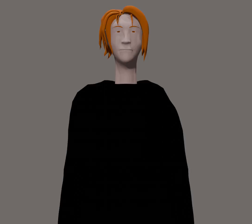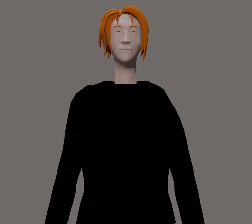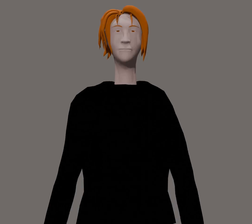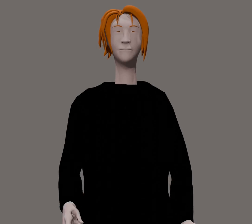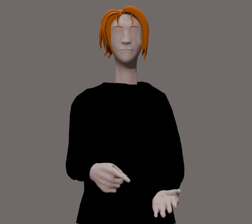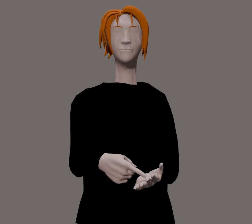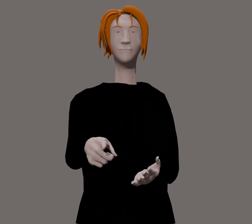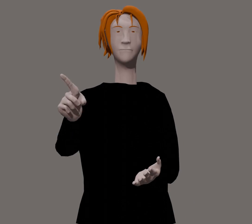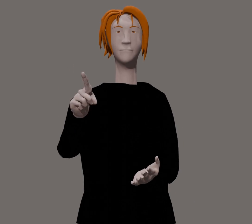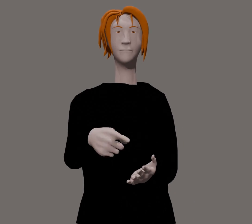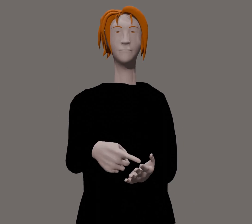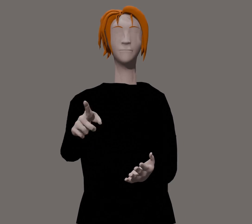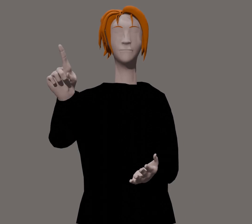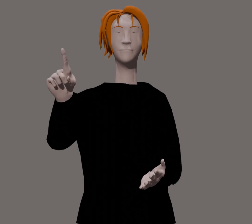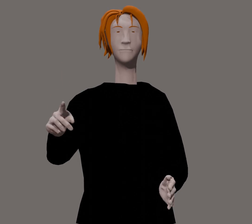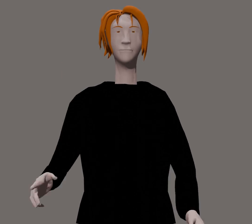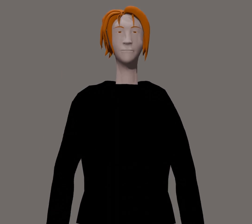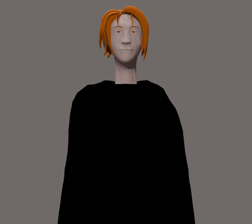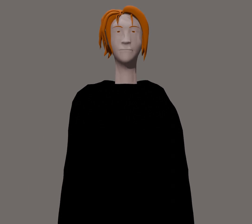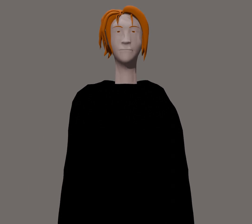Compensate